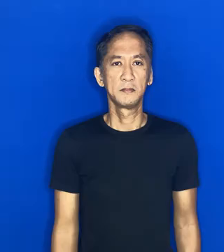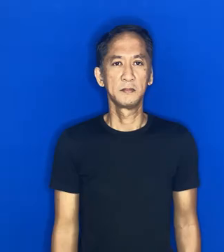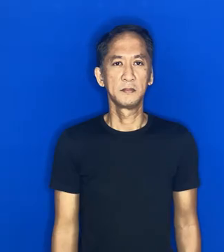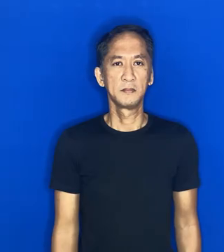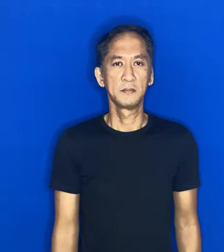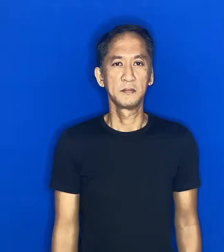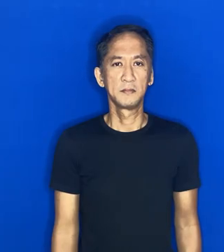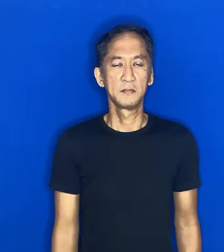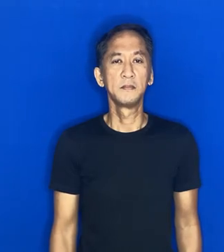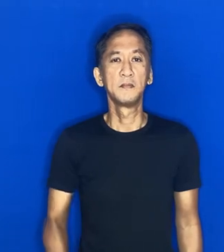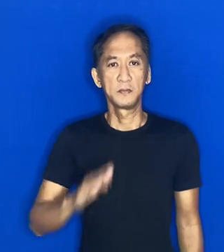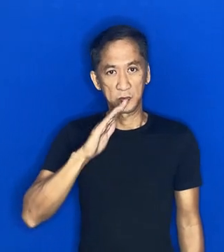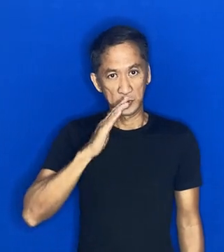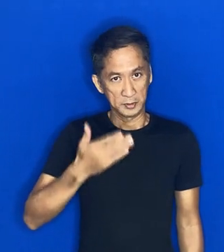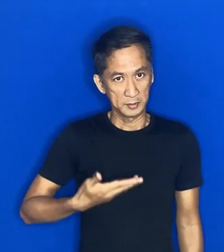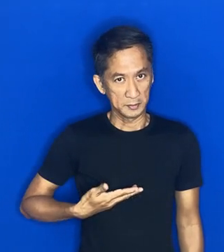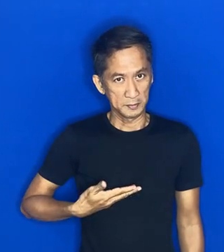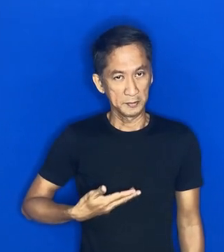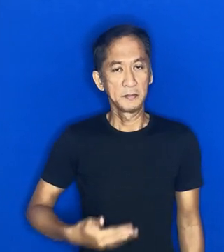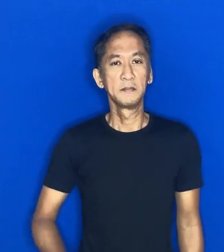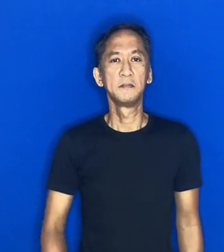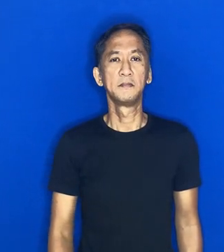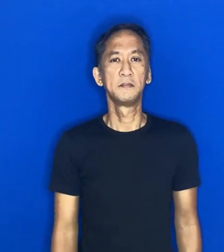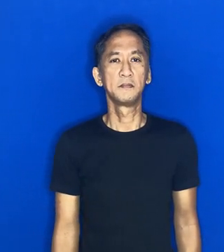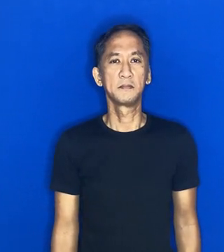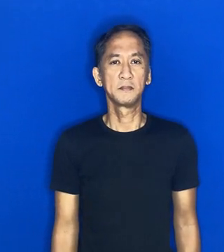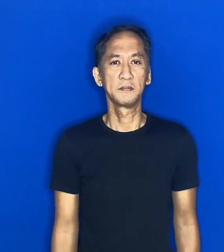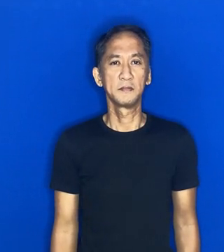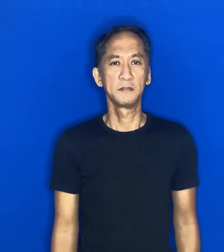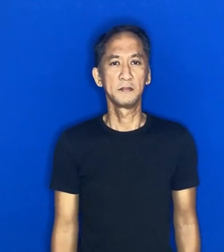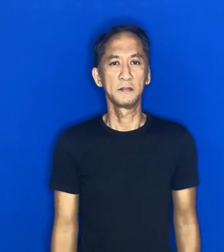youre welcome